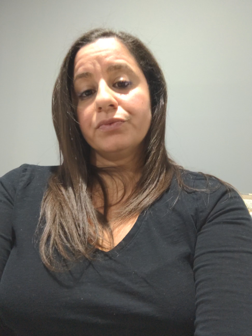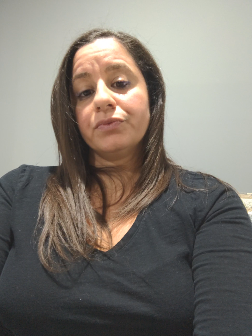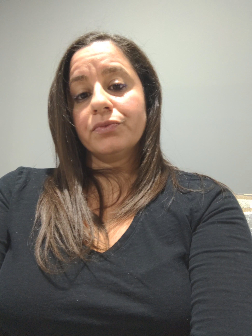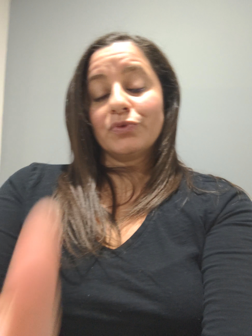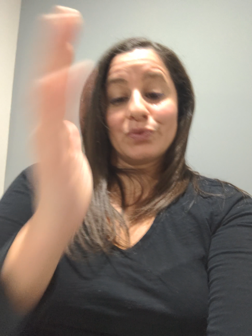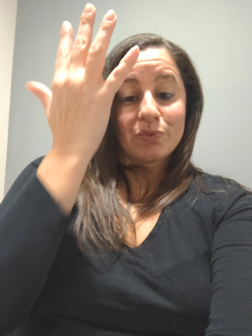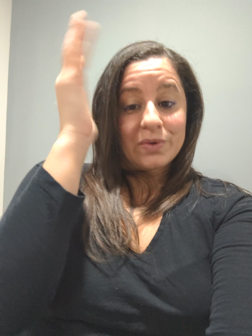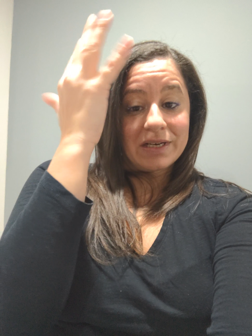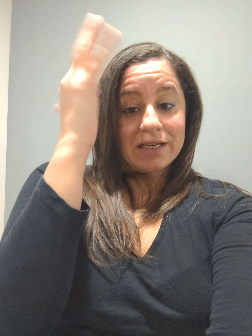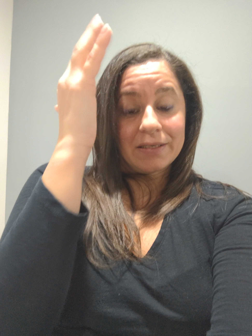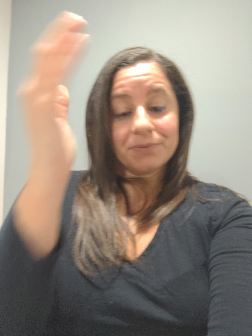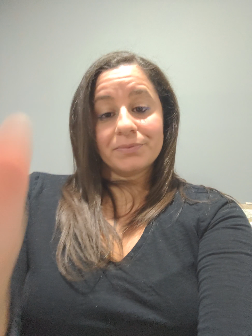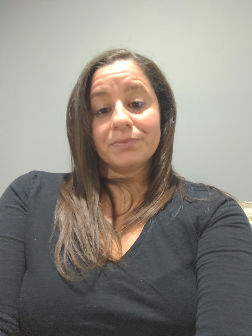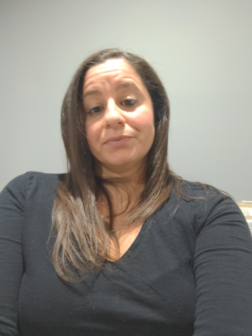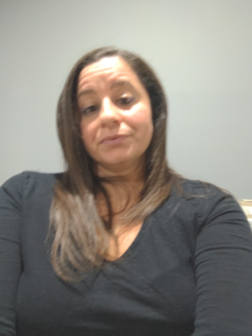tree